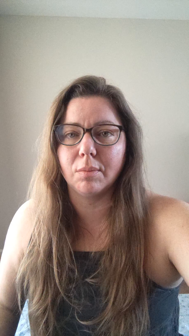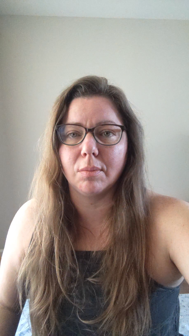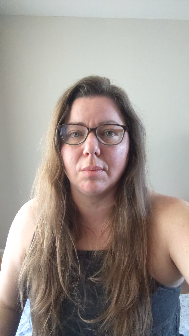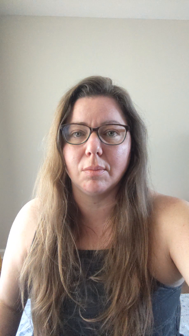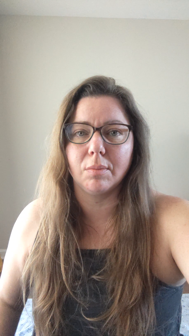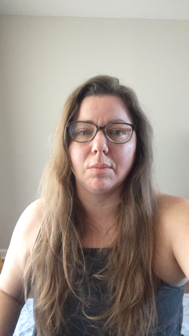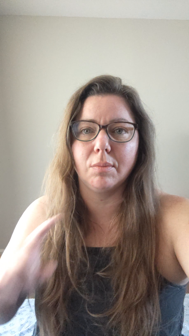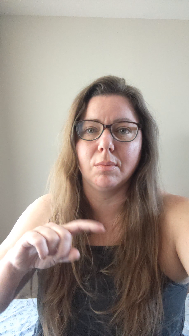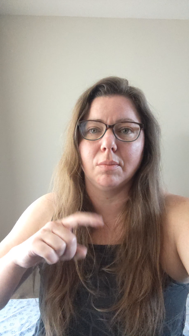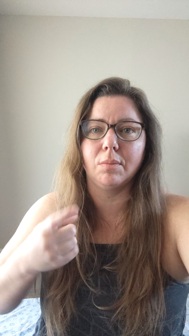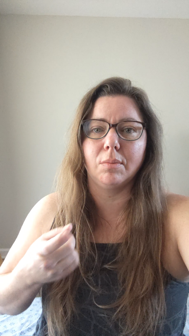friend